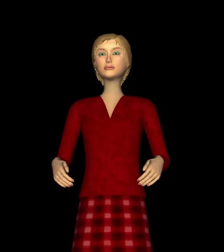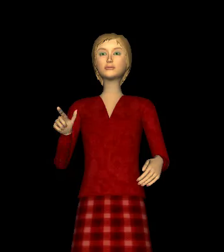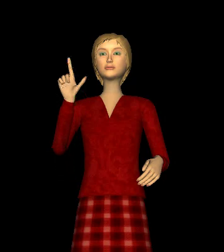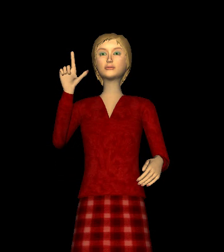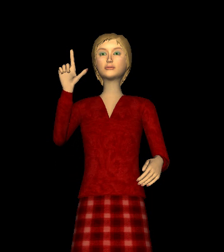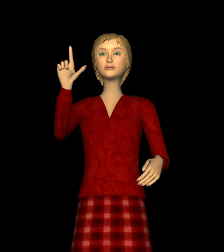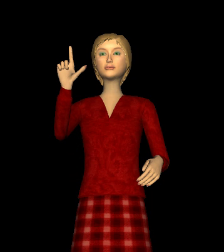2